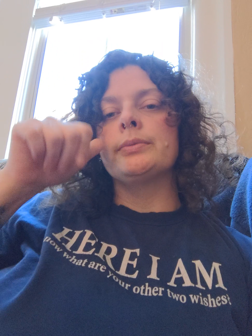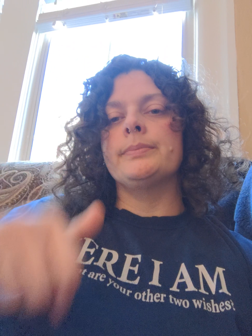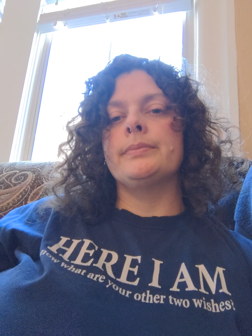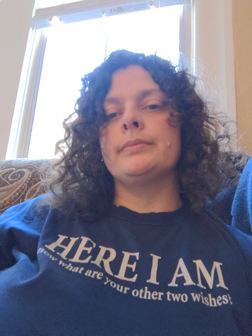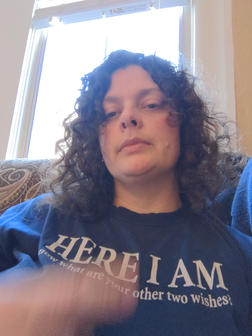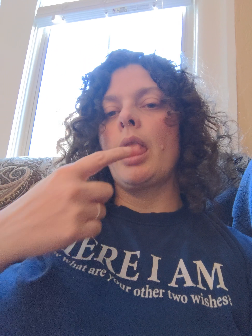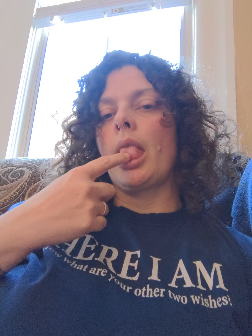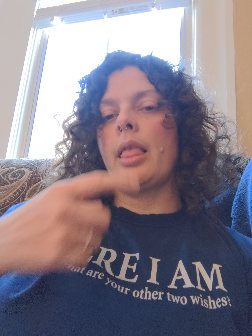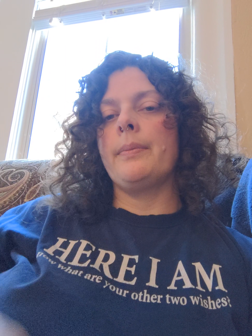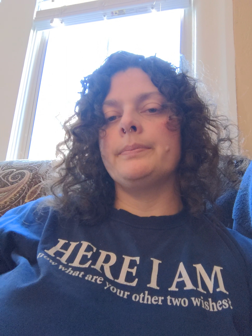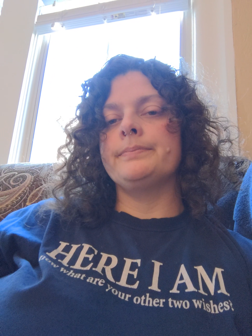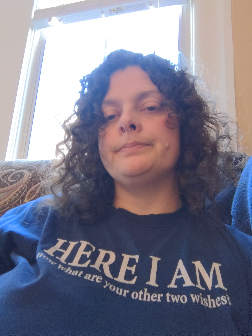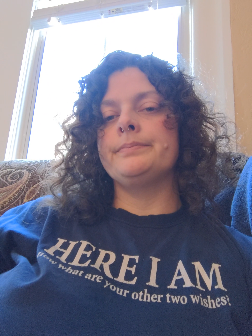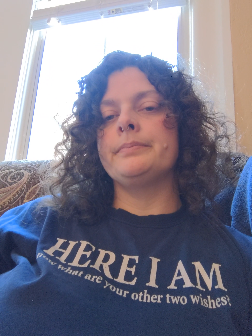tongue